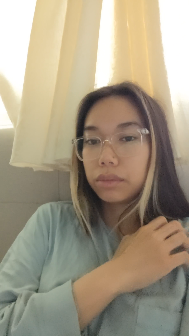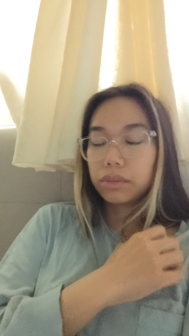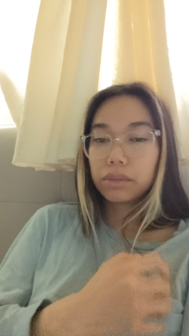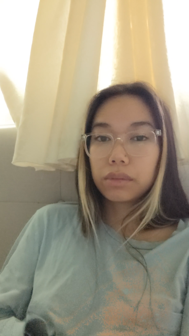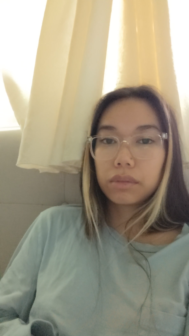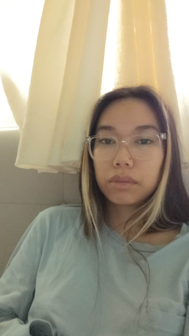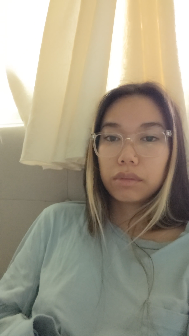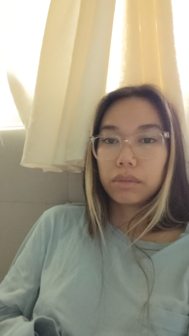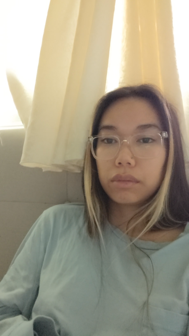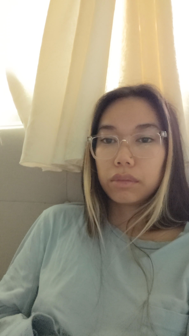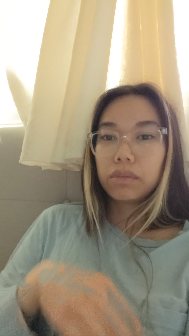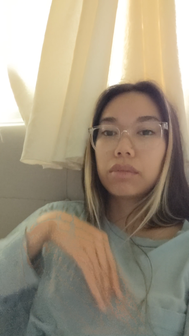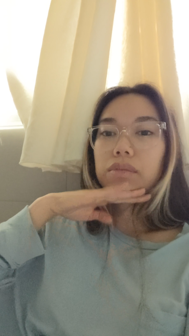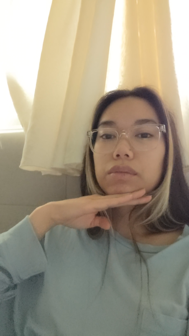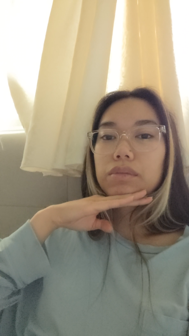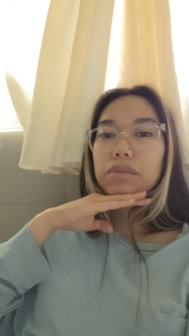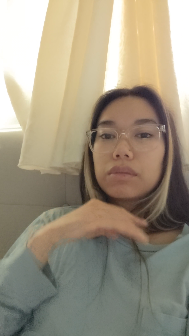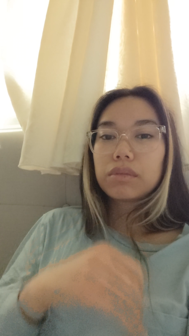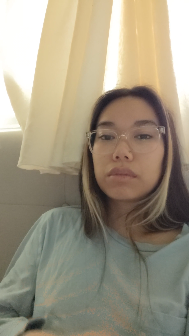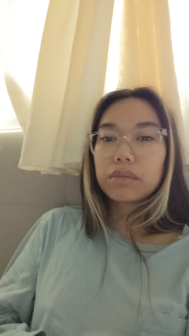full